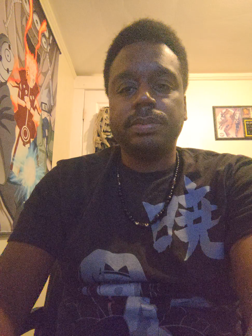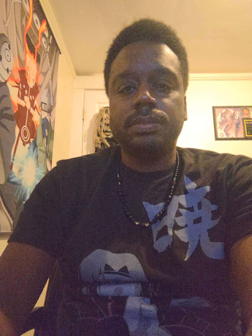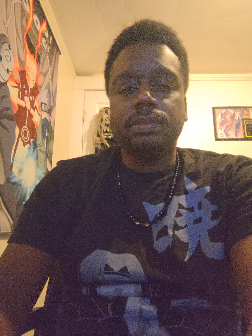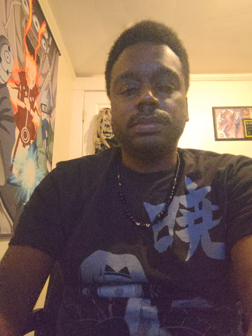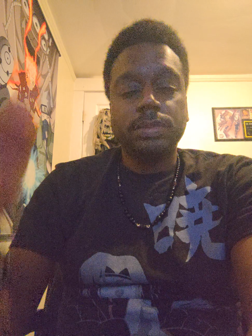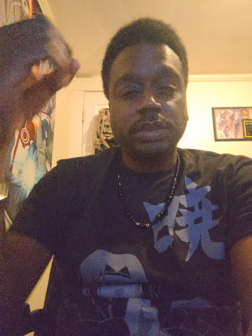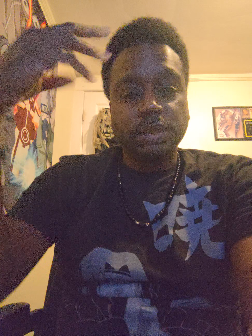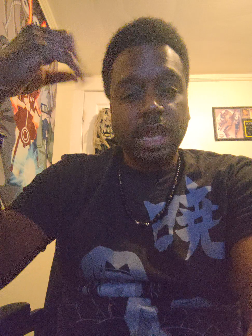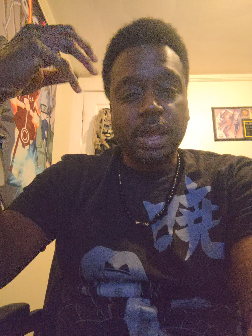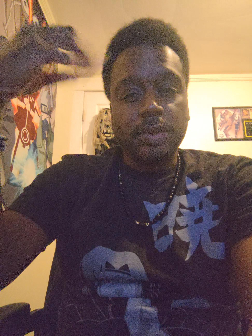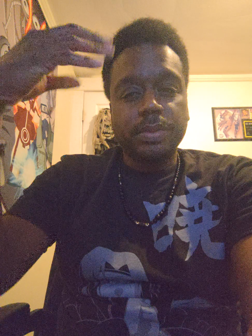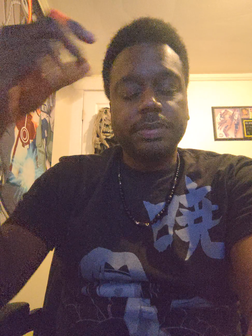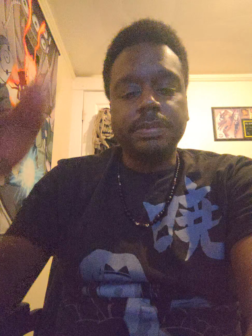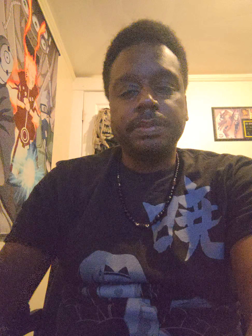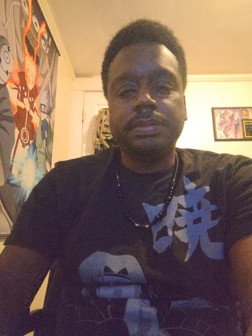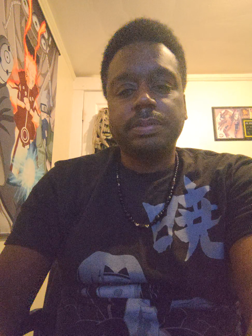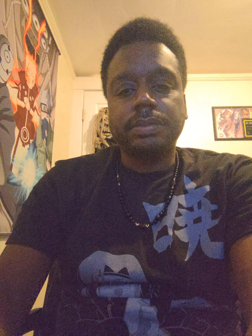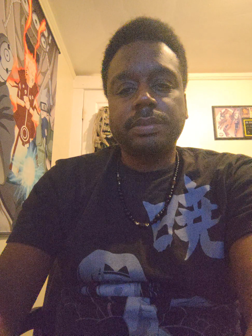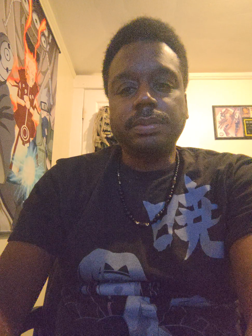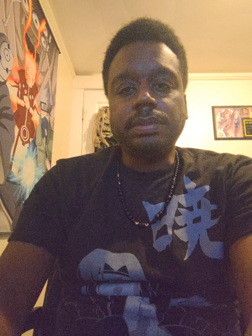shower